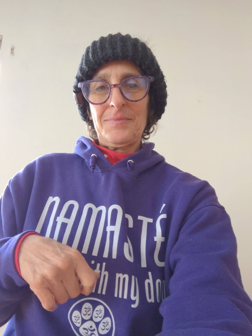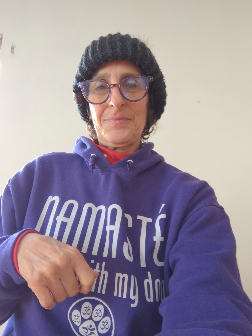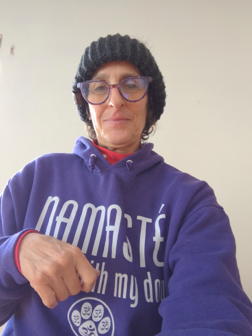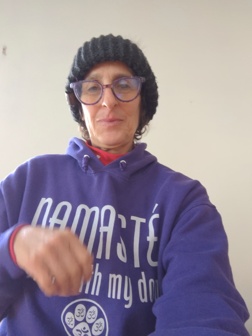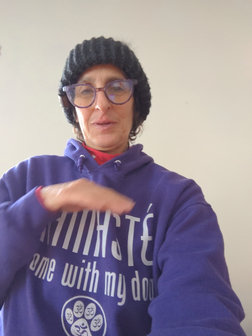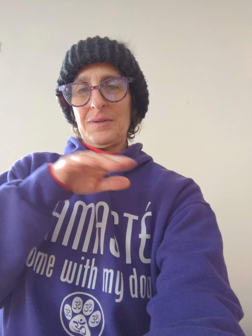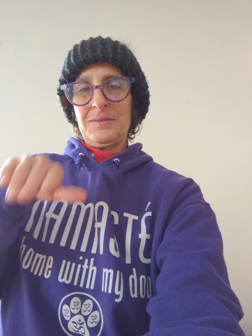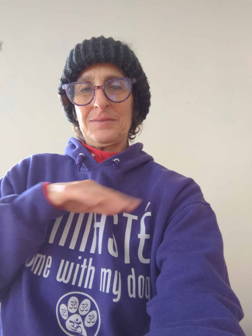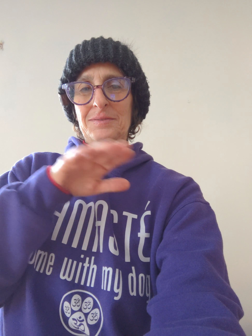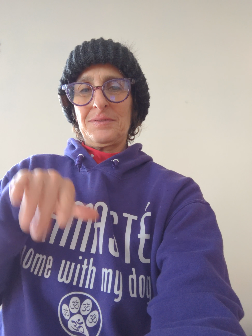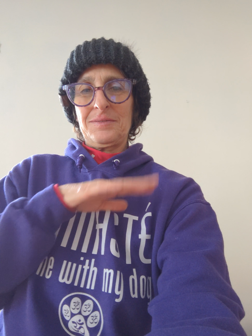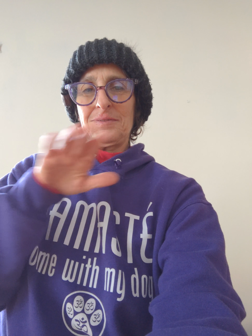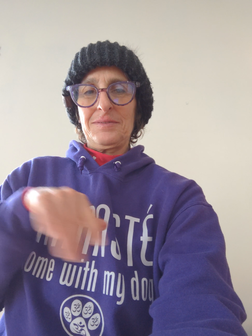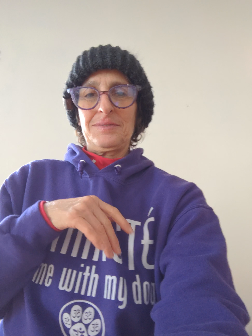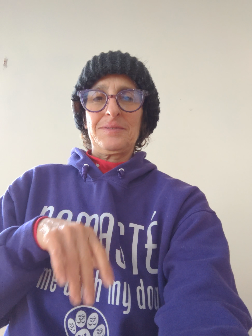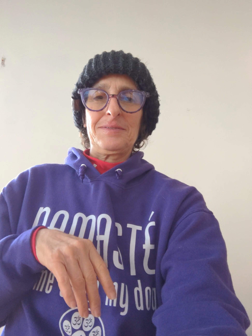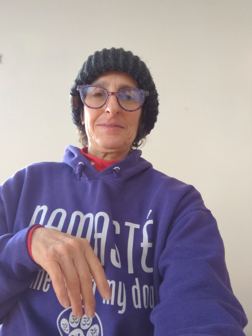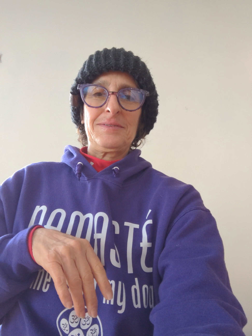pool